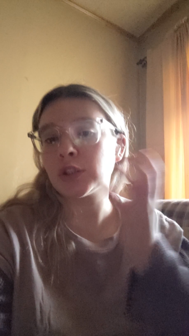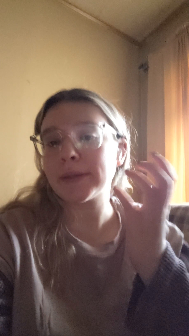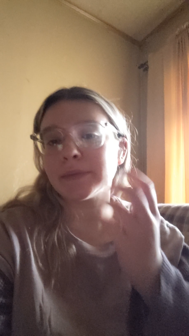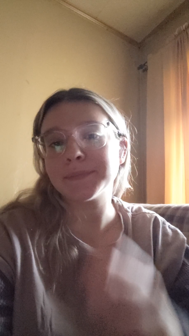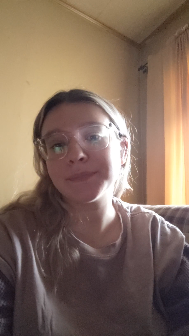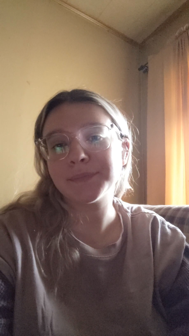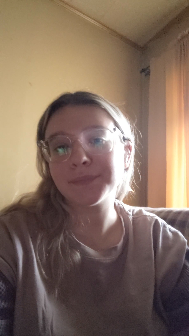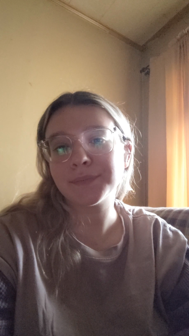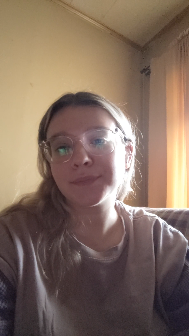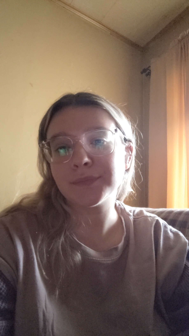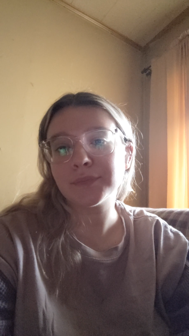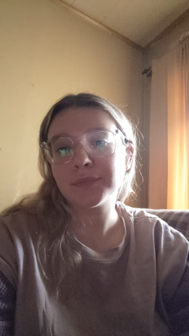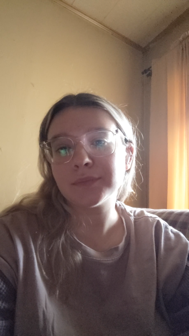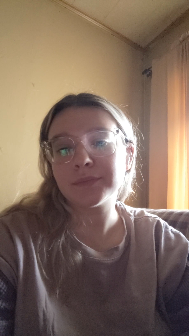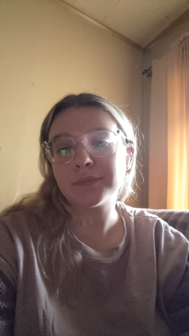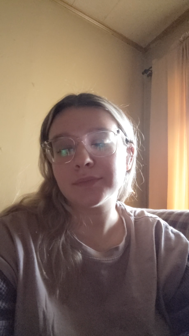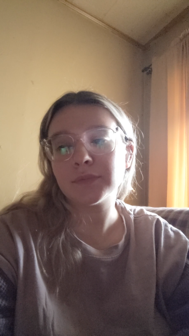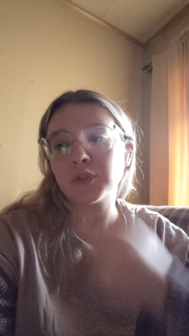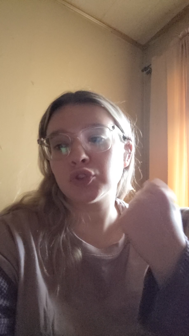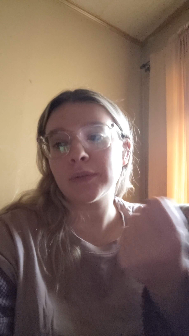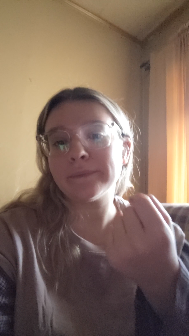drive